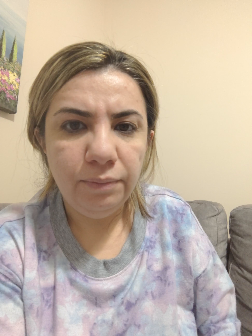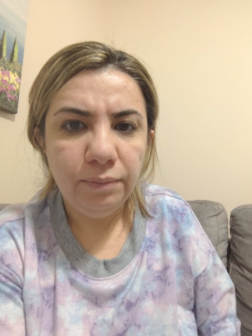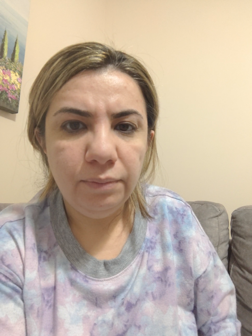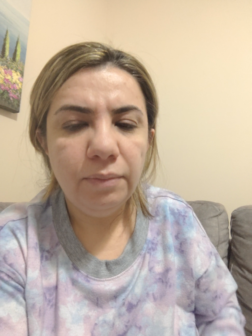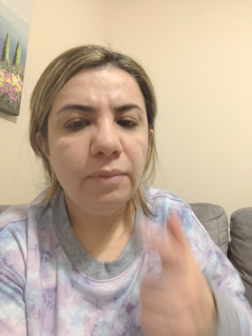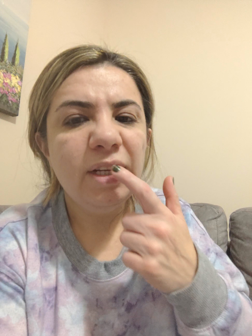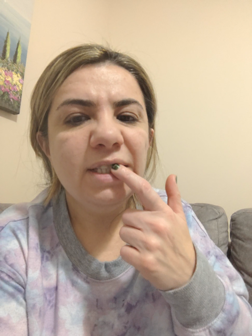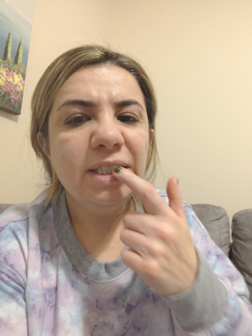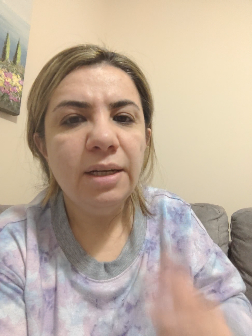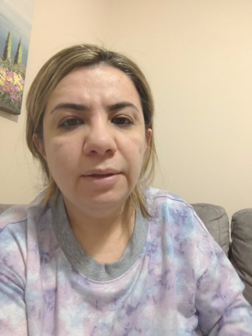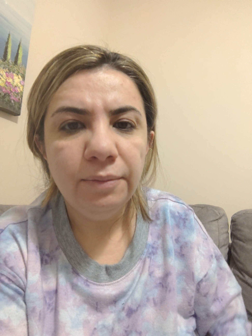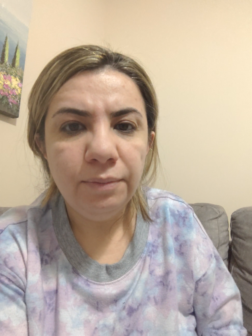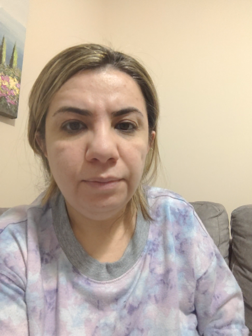tooth